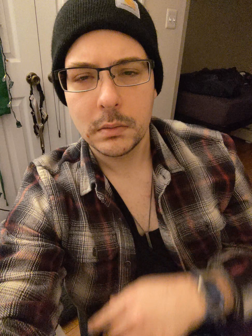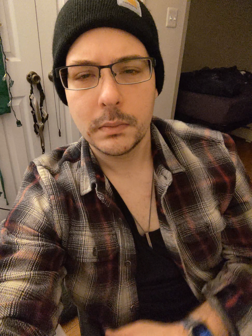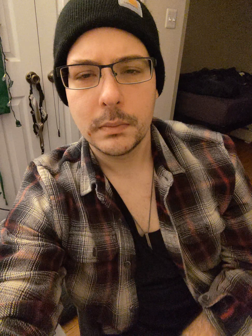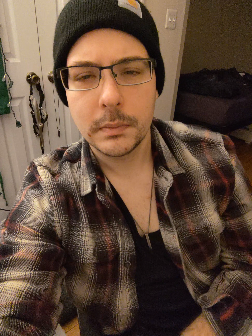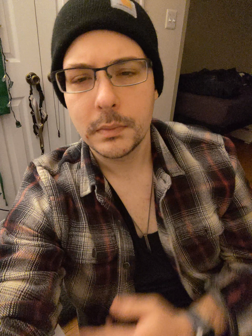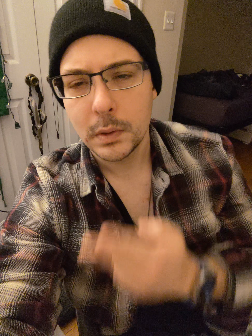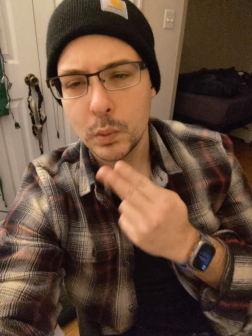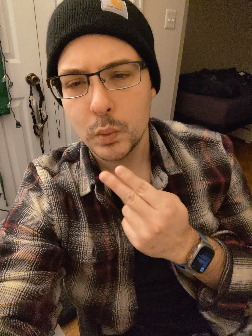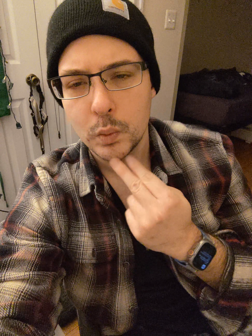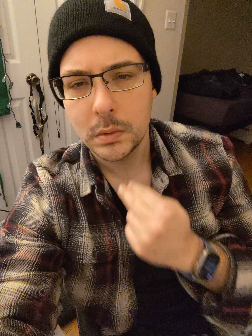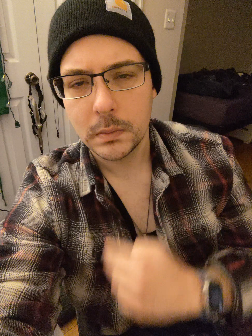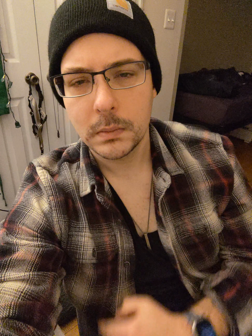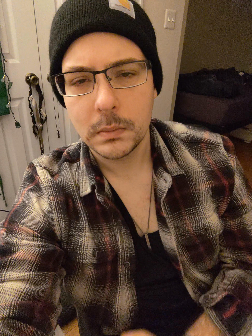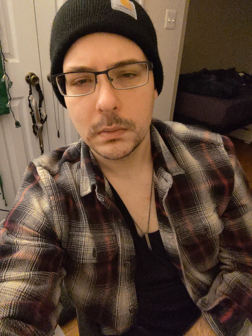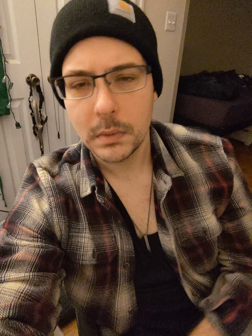cute